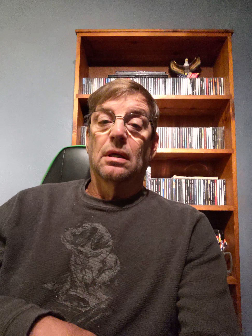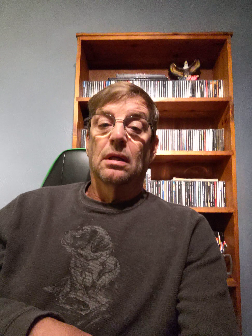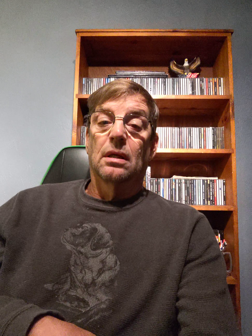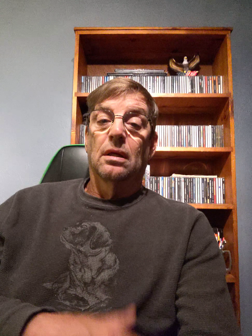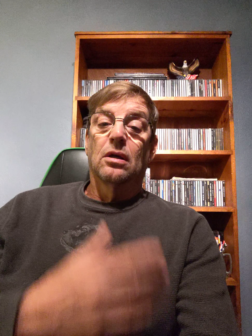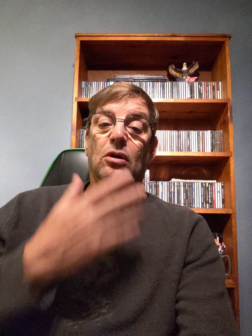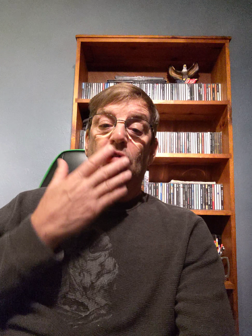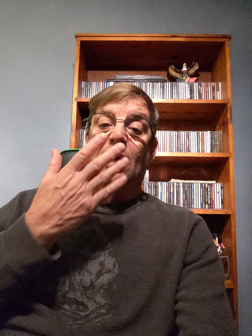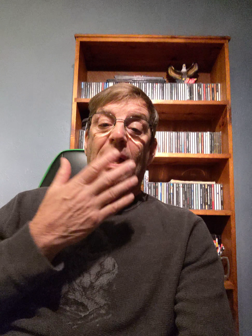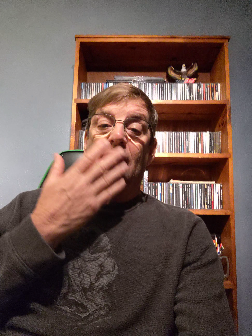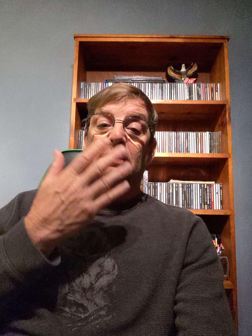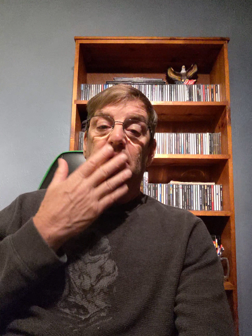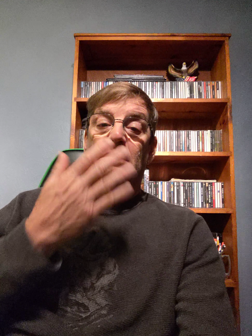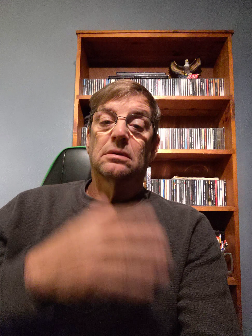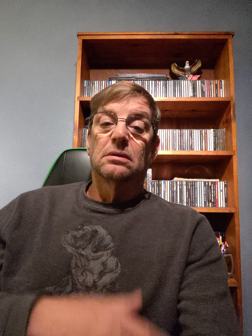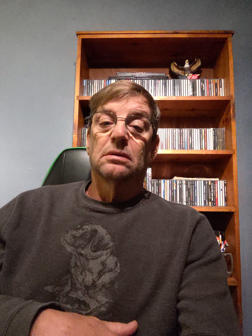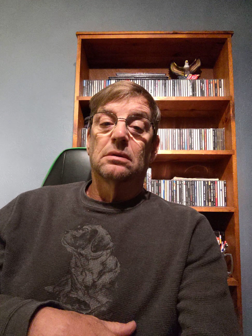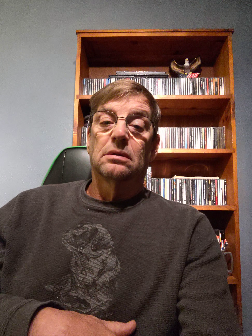grass